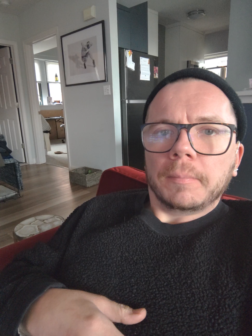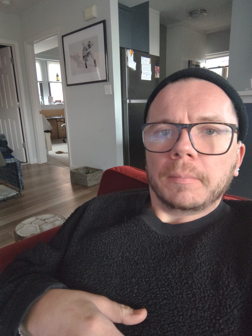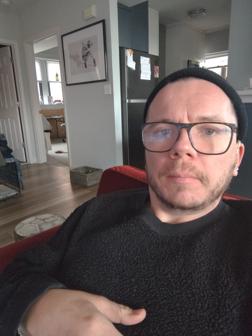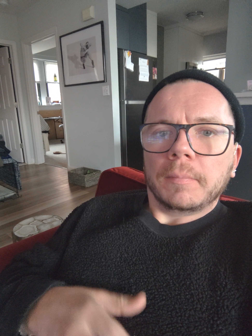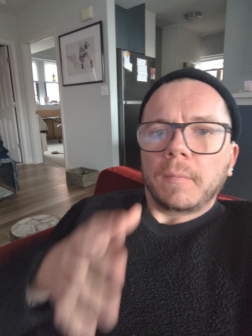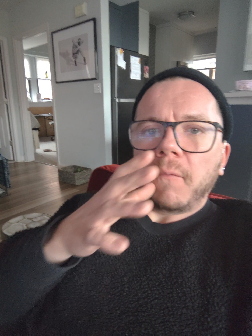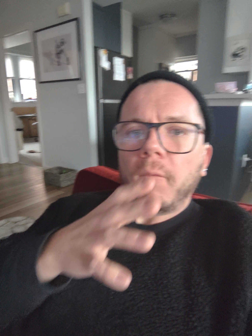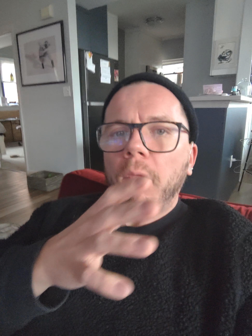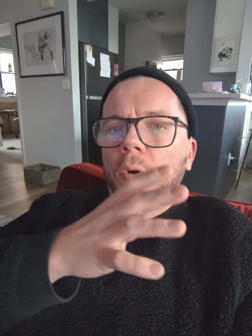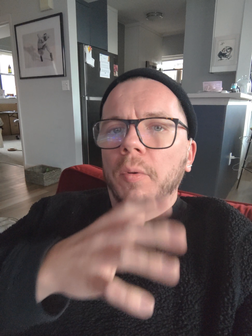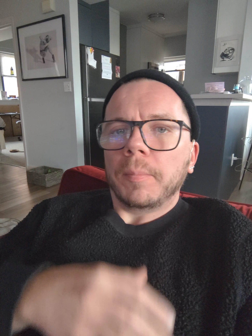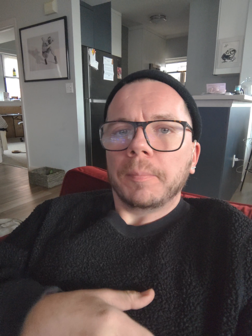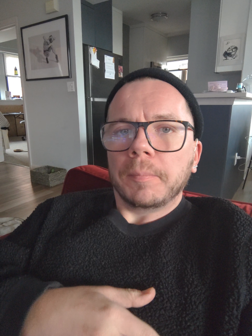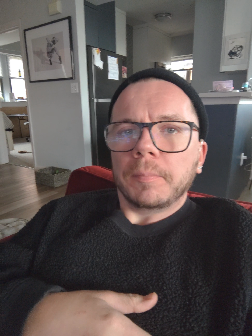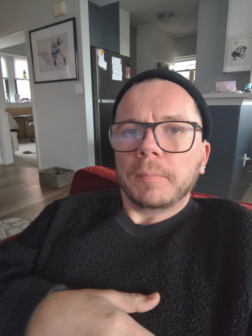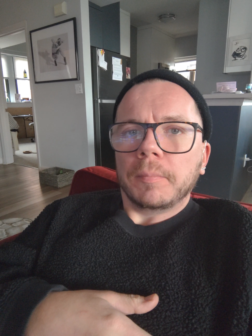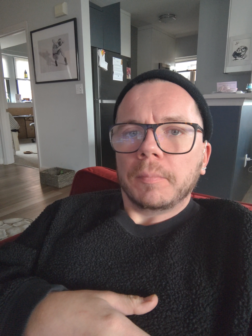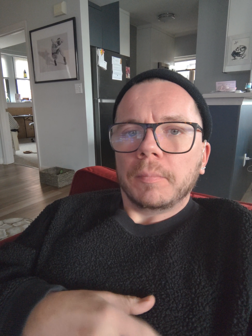farm